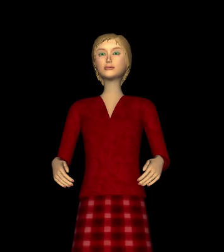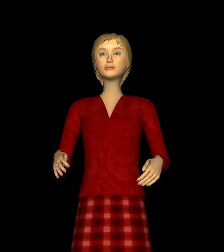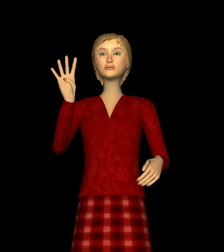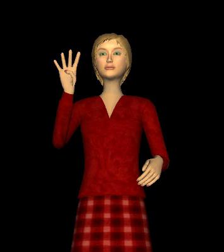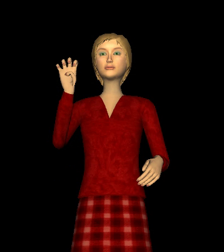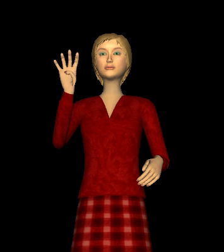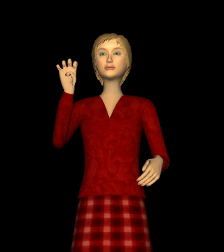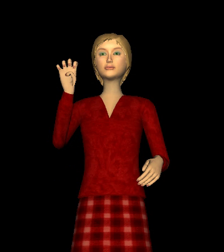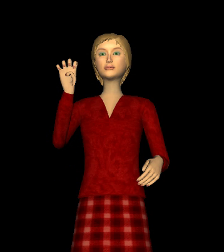40